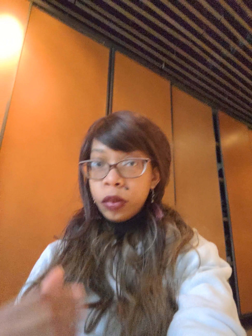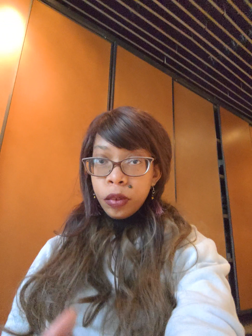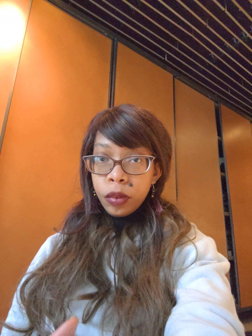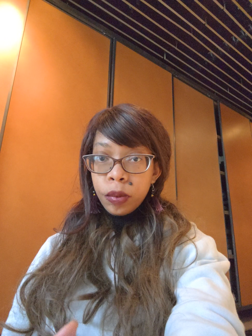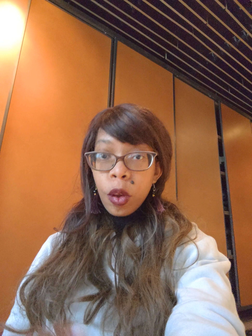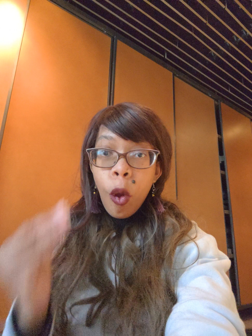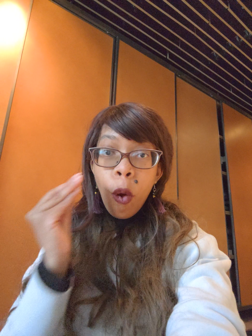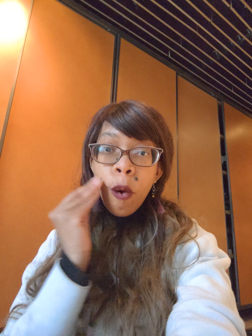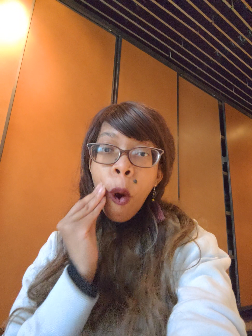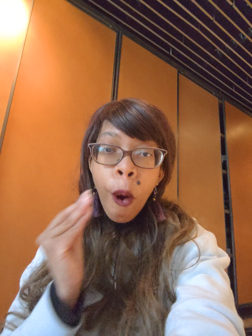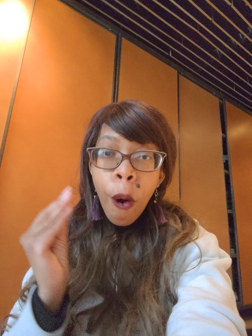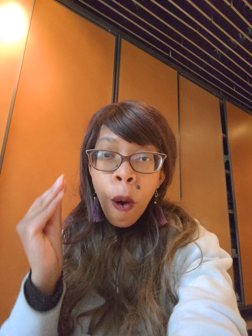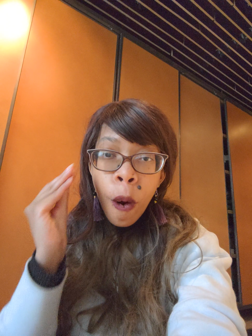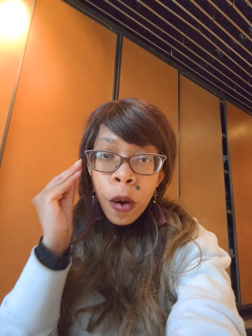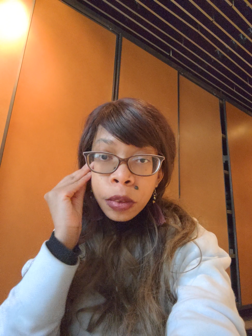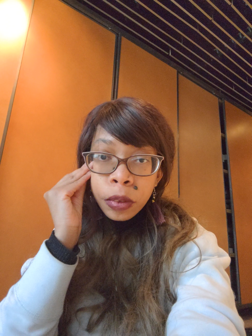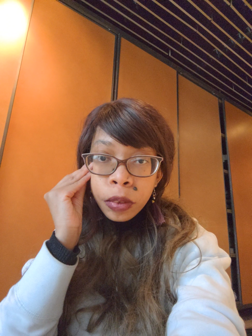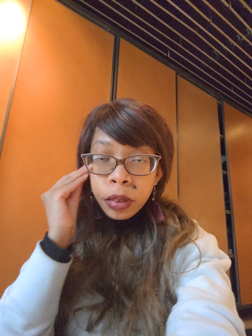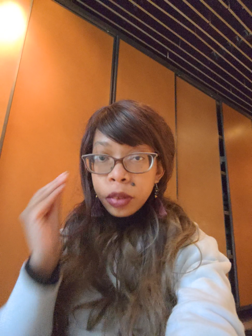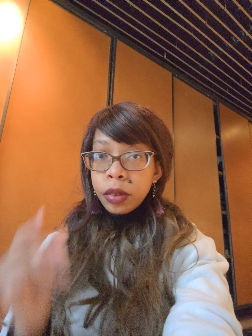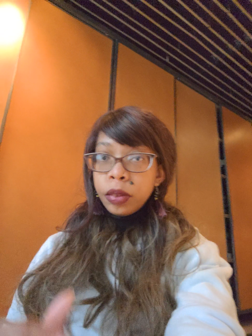home